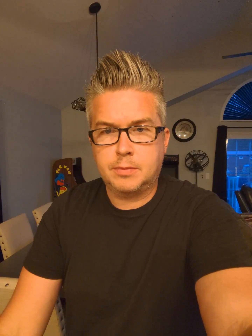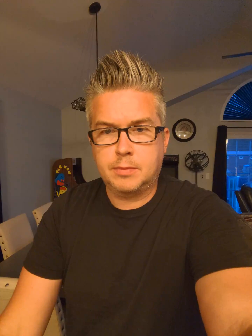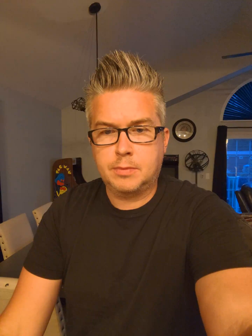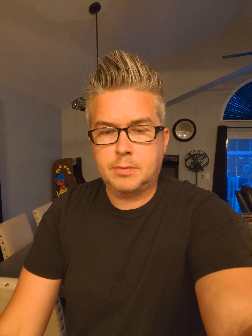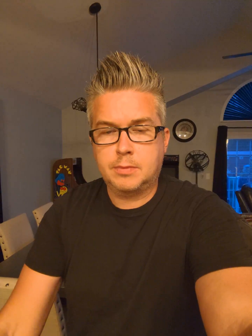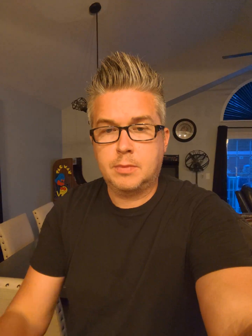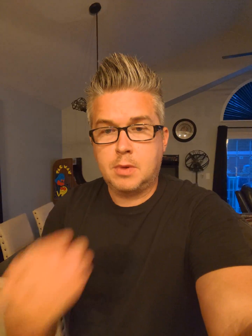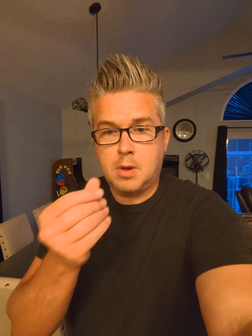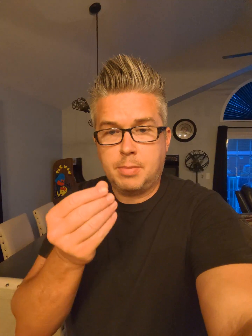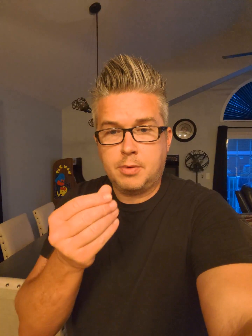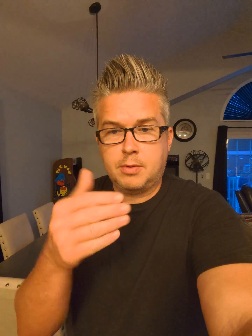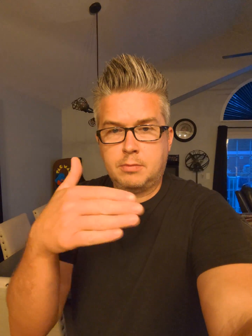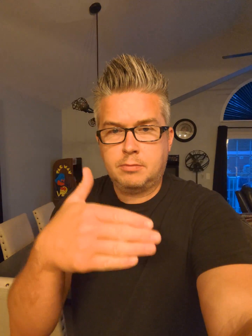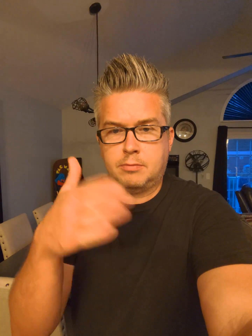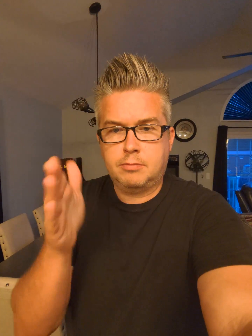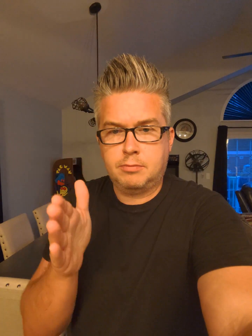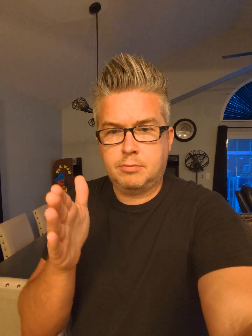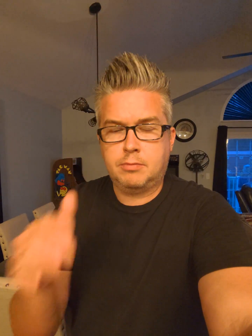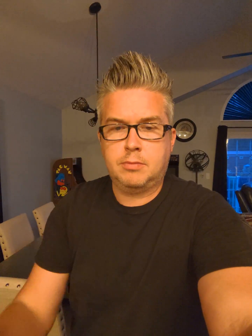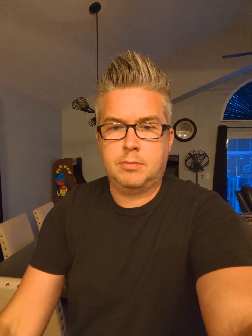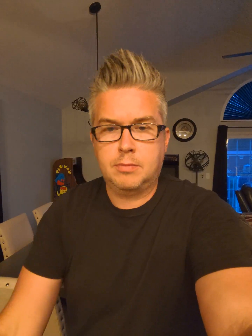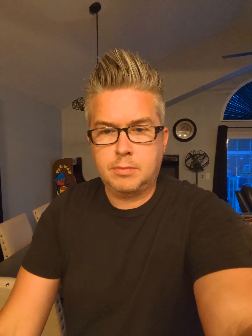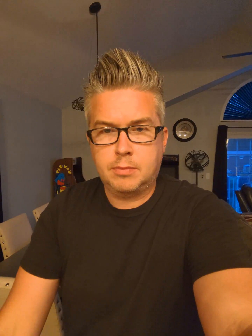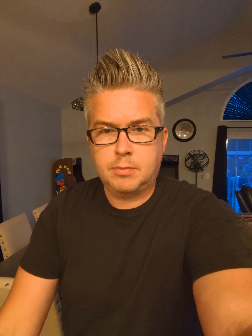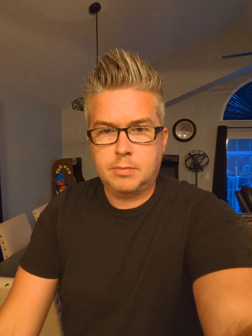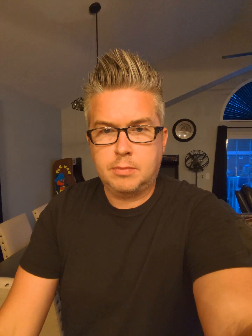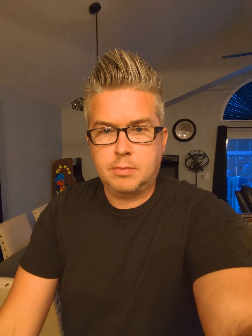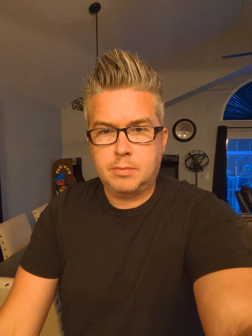sandbox